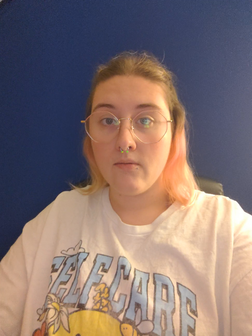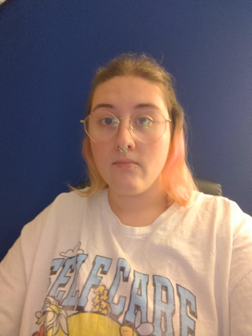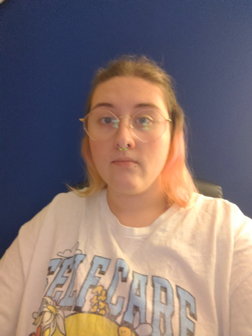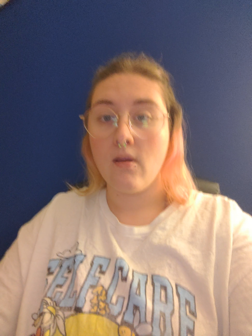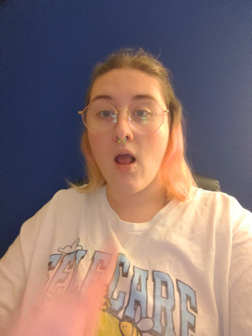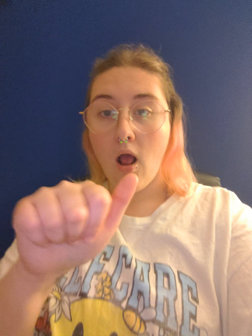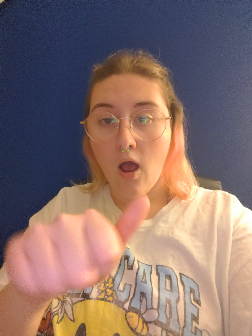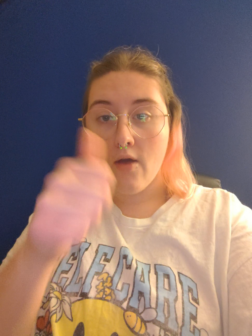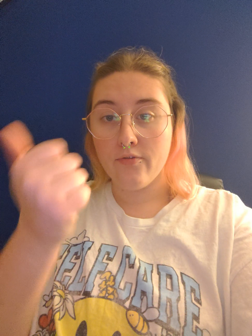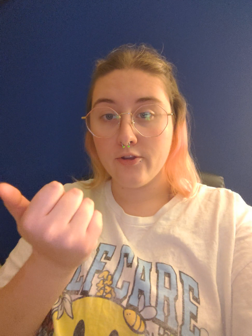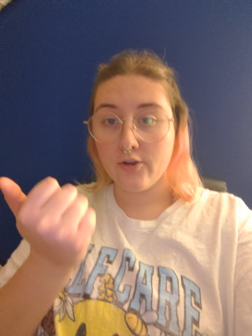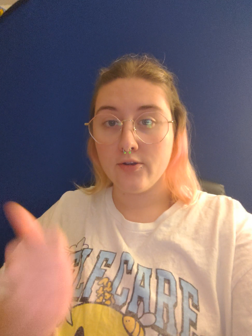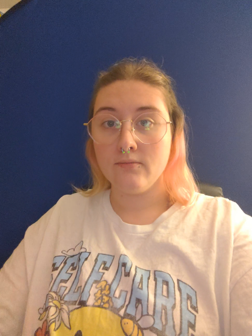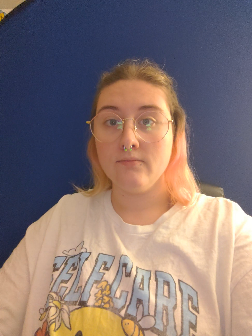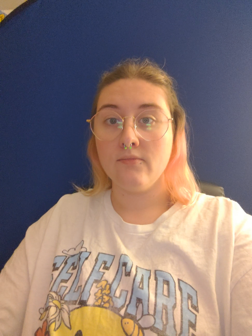another